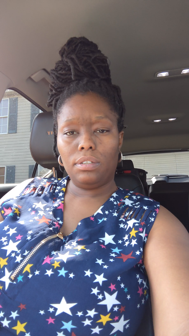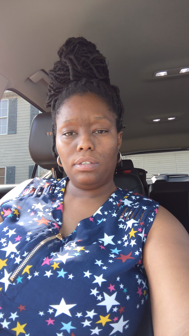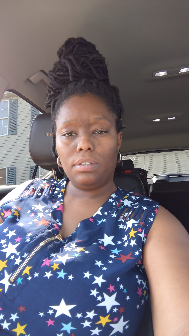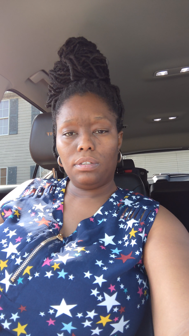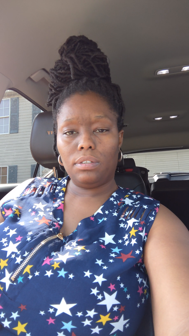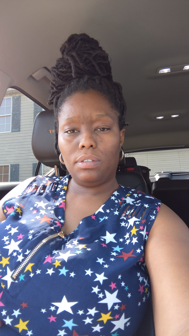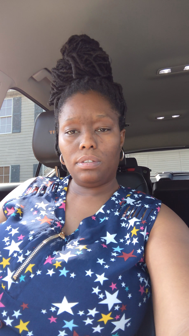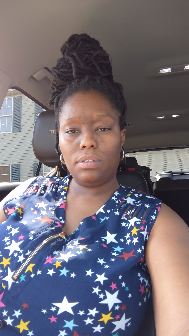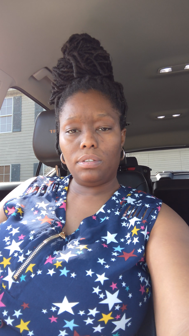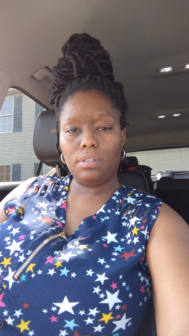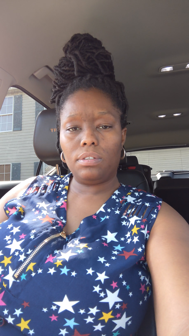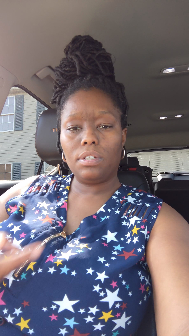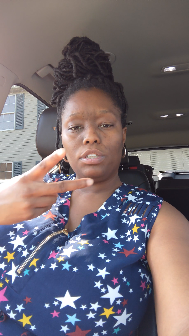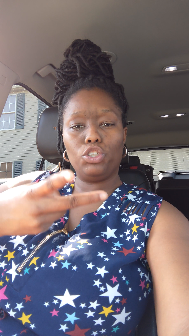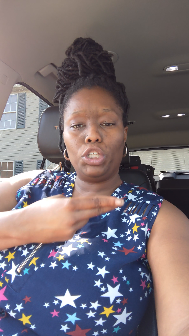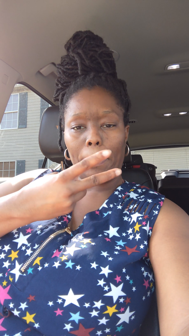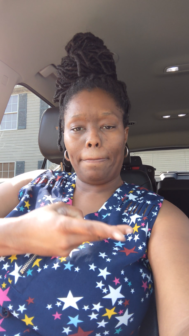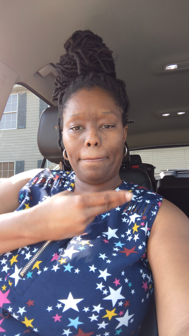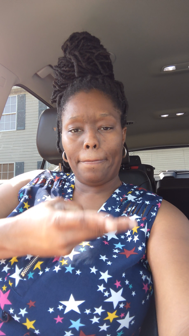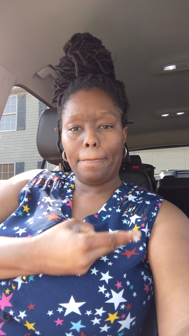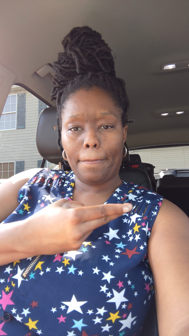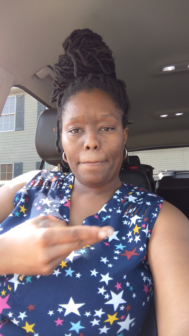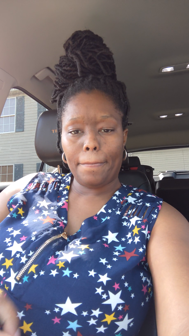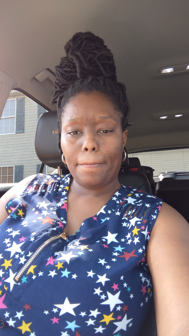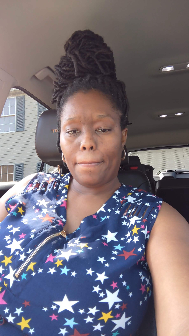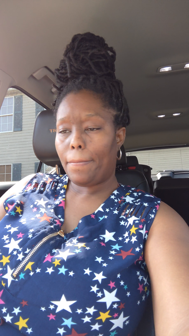sheep